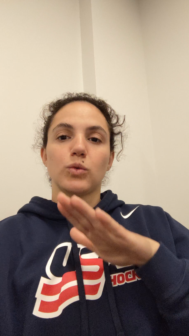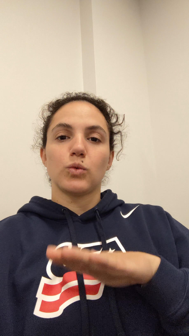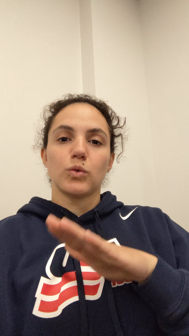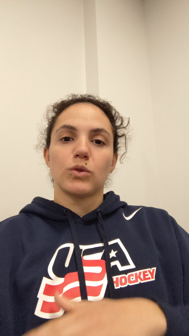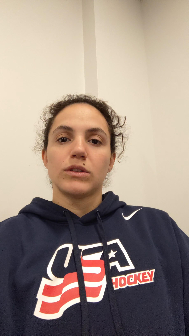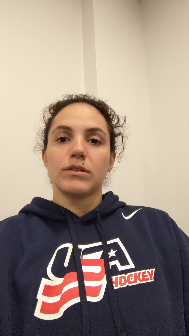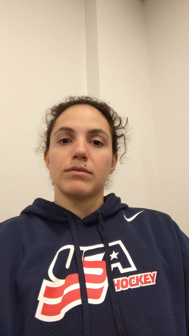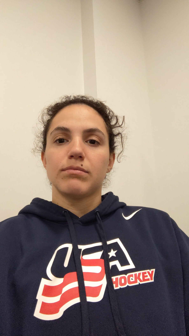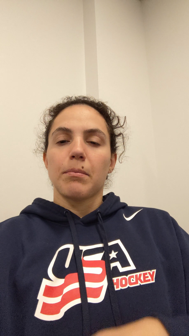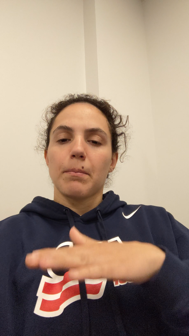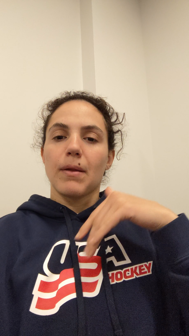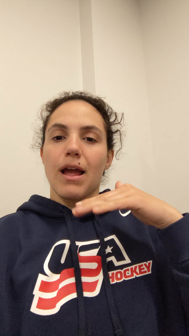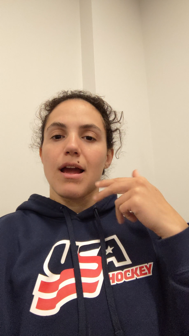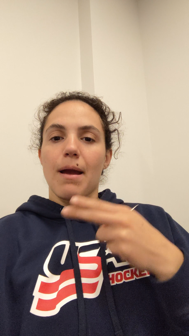pet's name